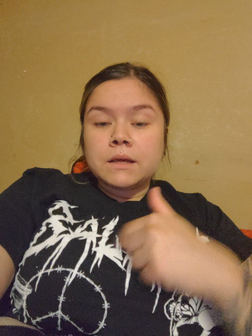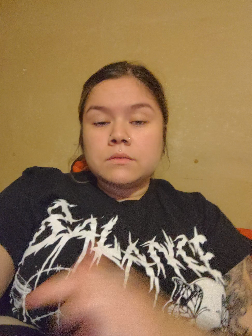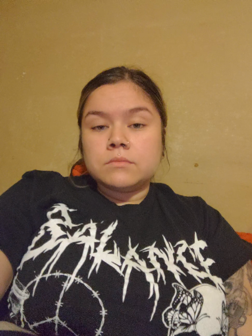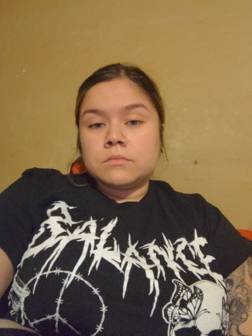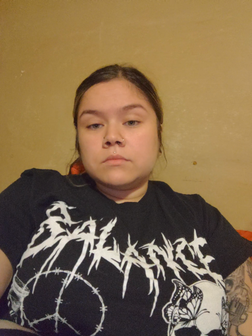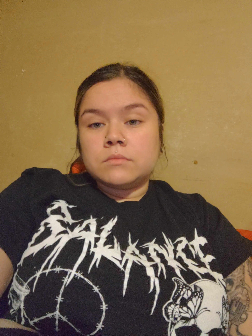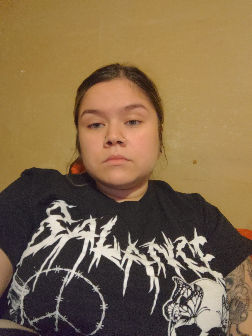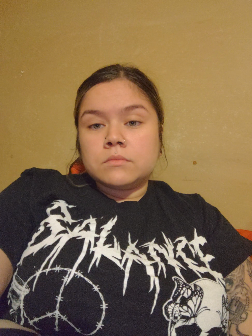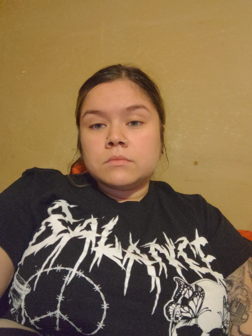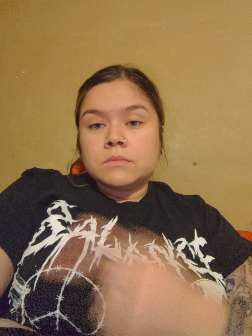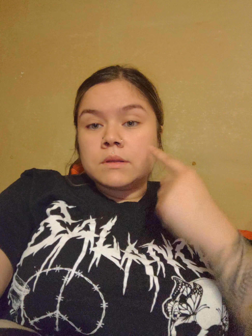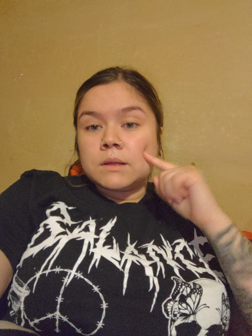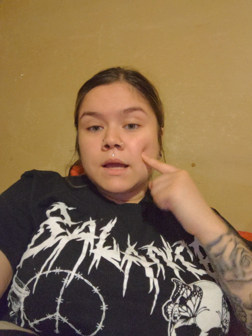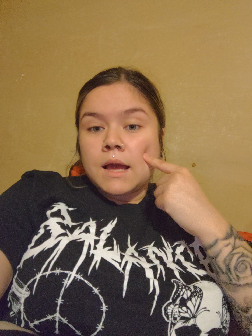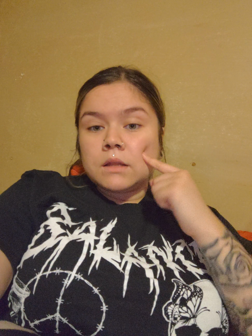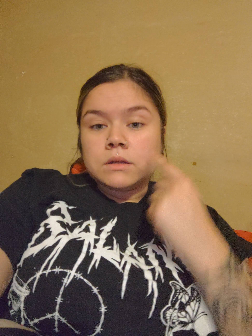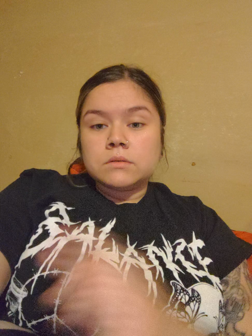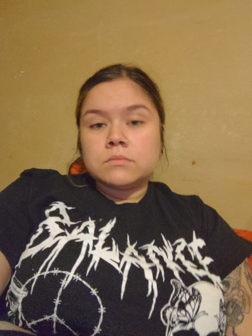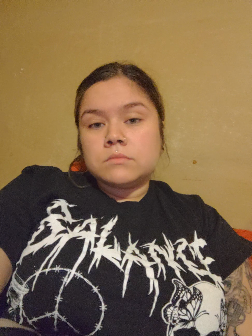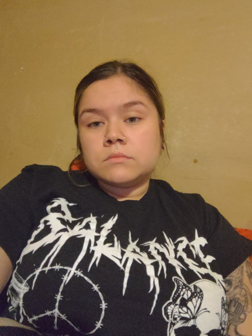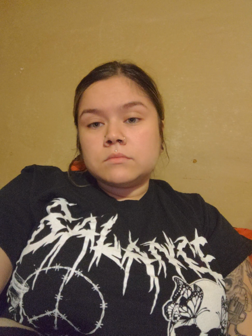candy